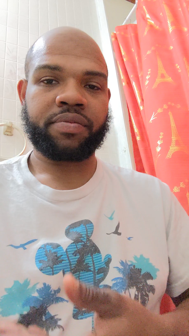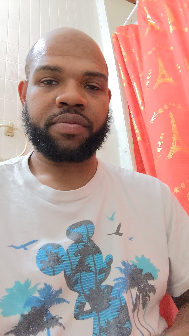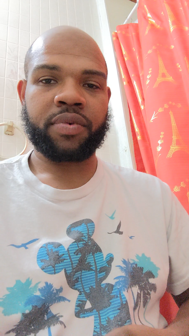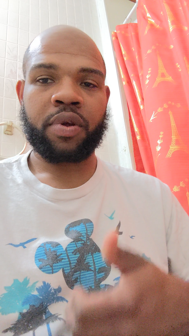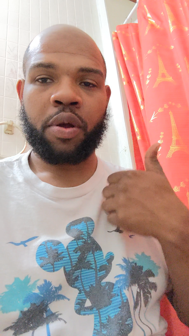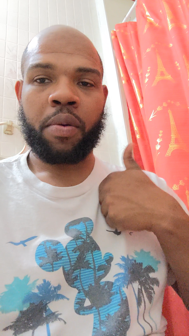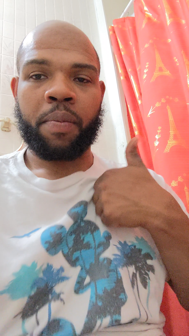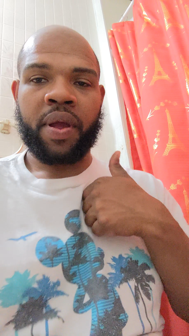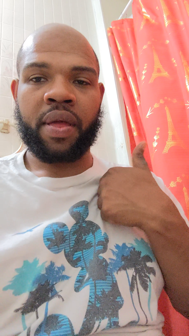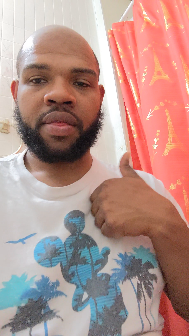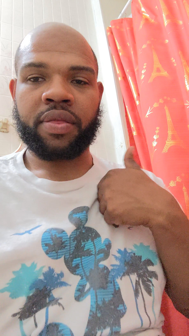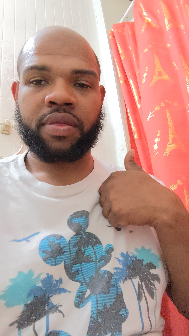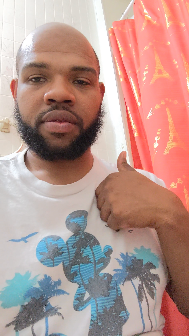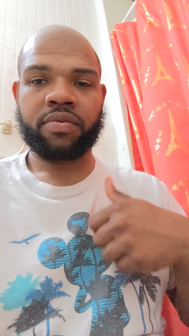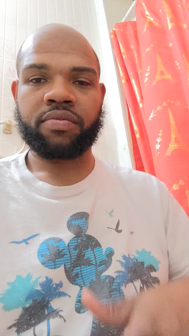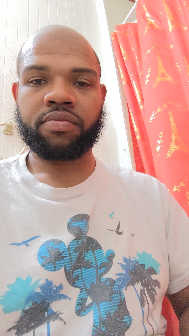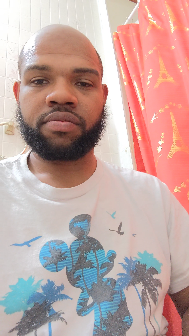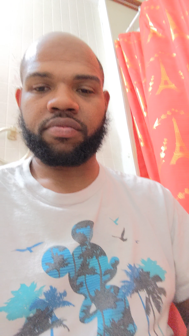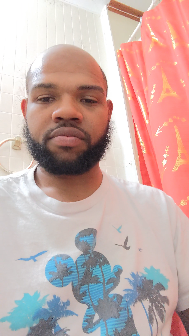bathtub